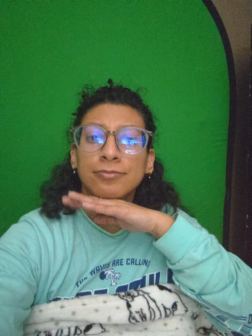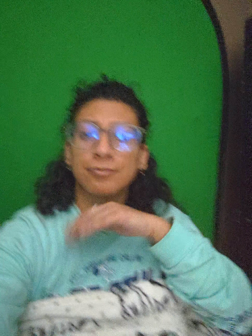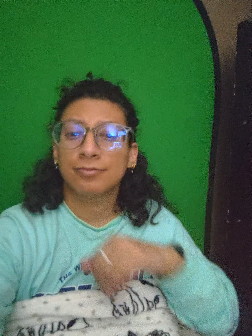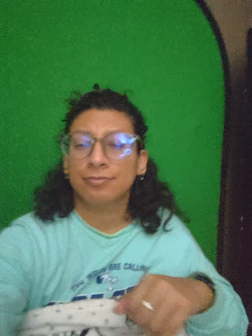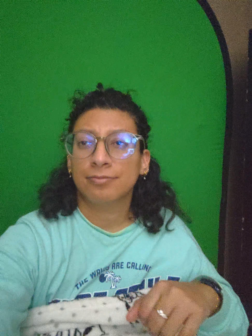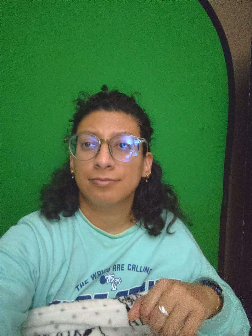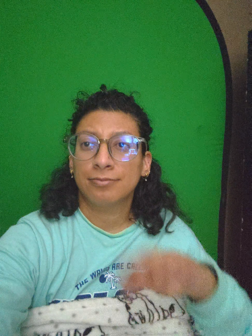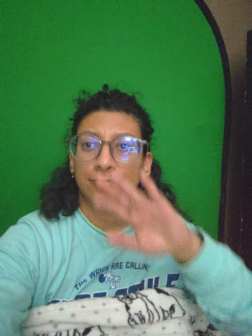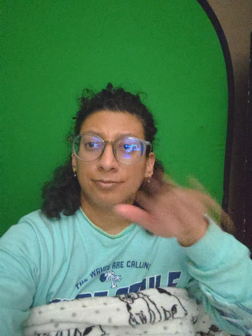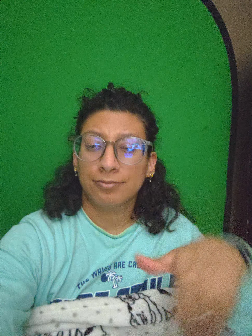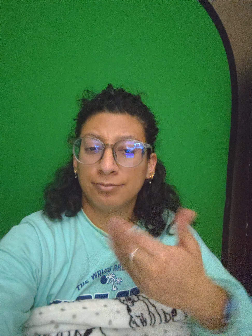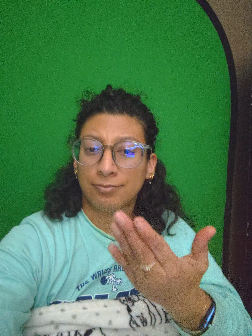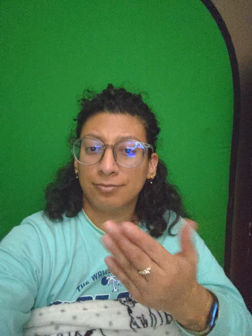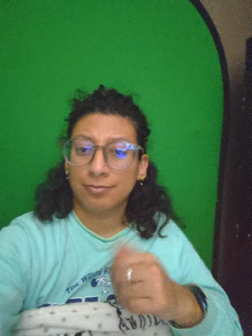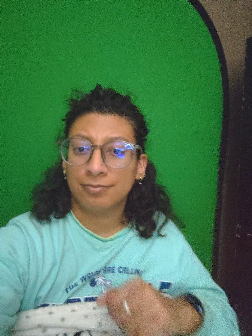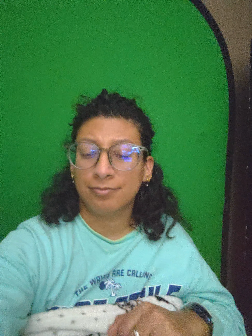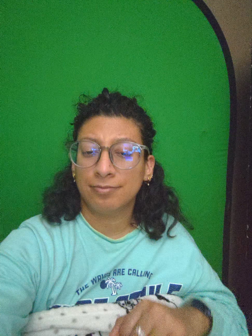all